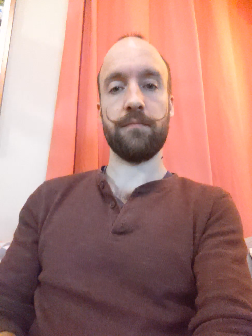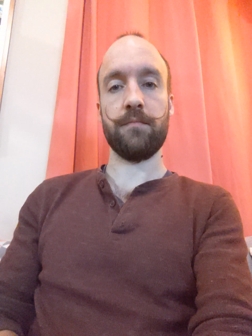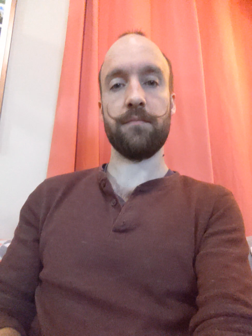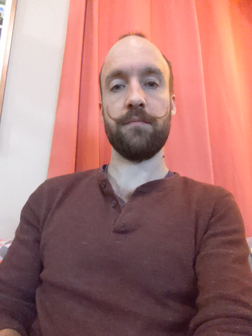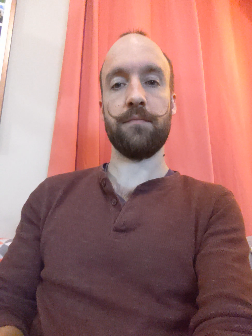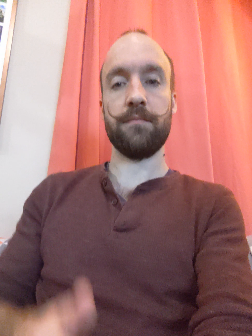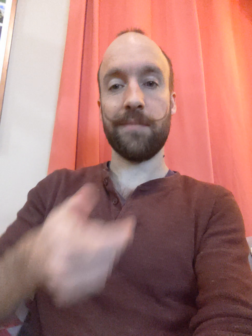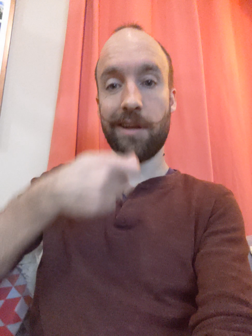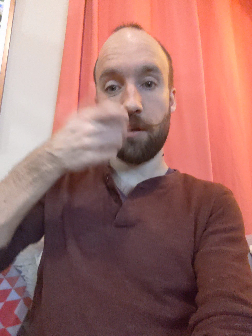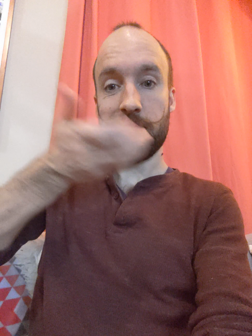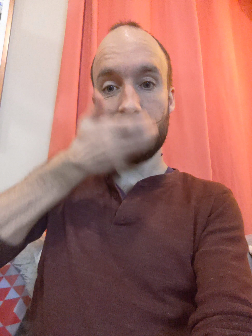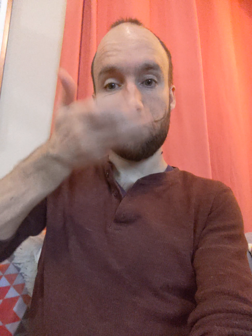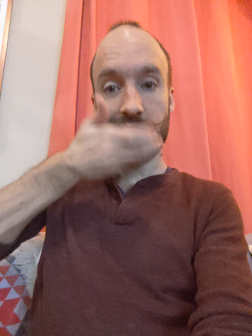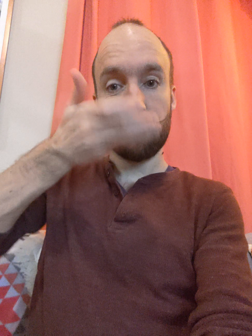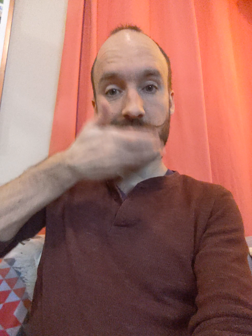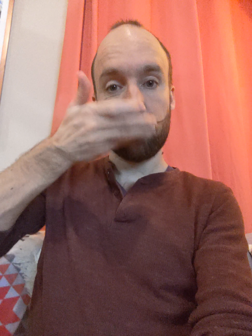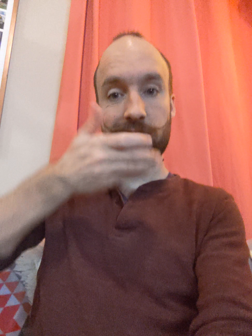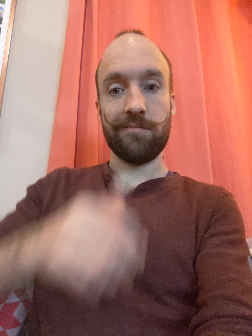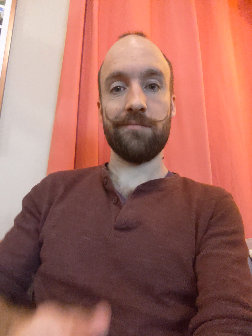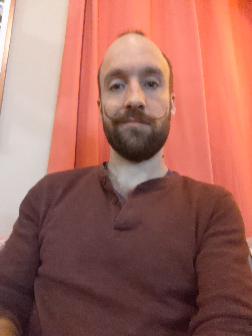cereal